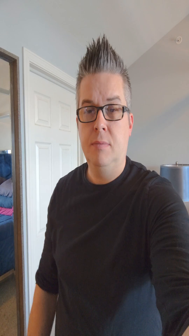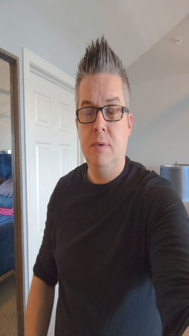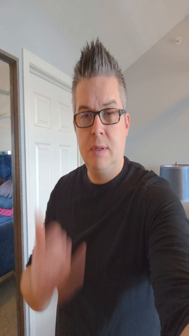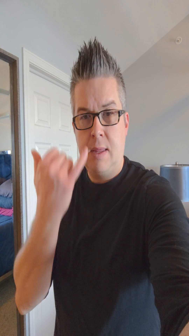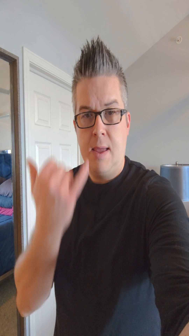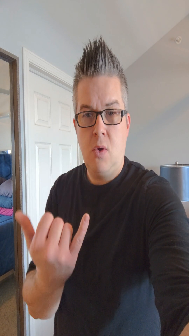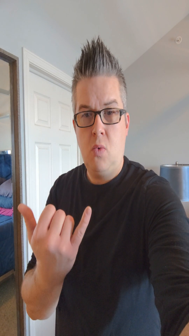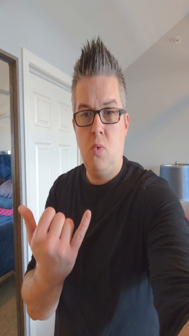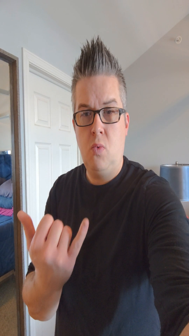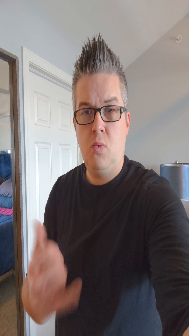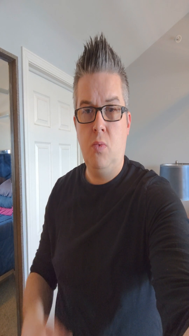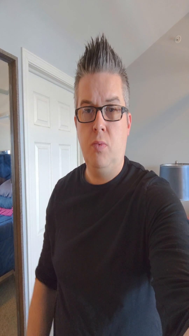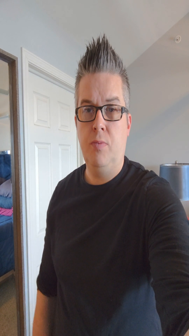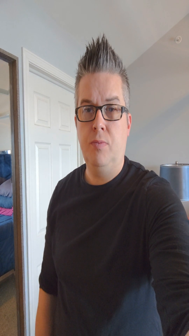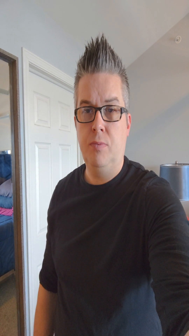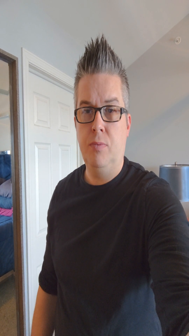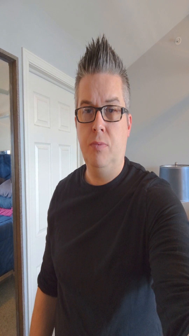now